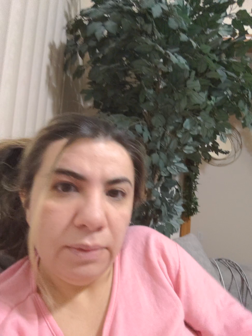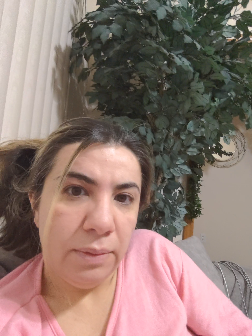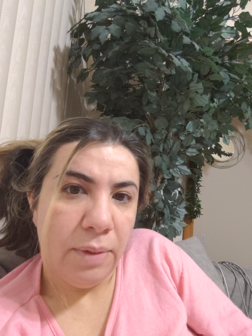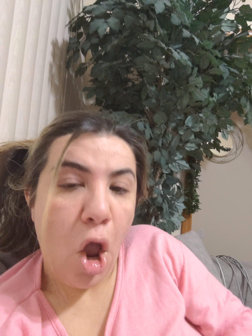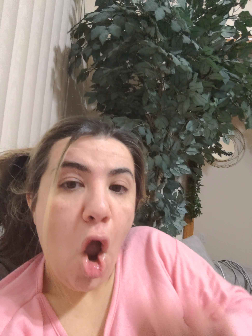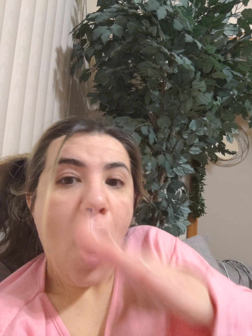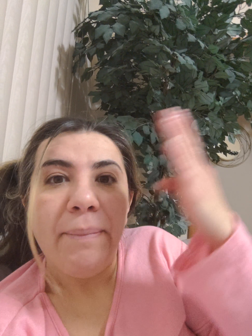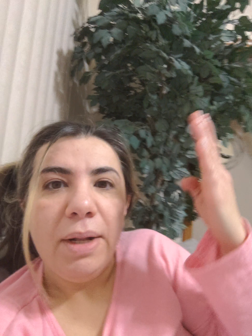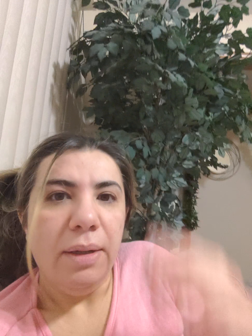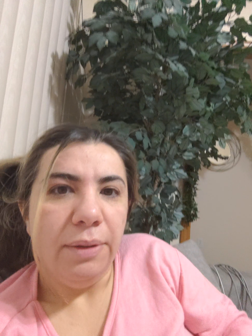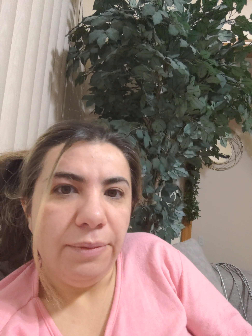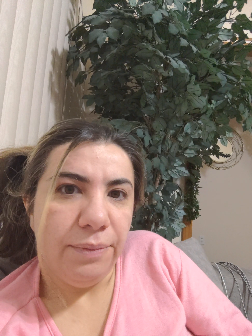open